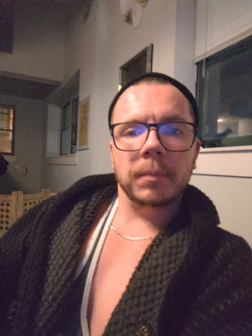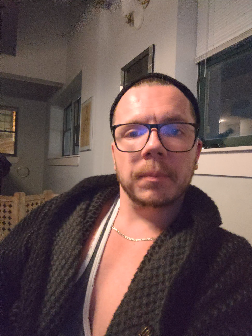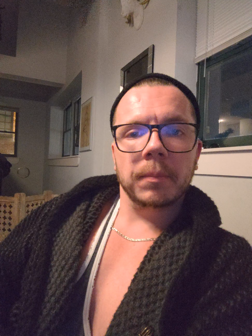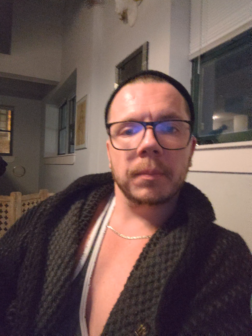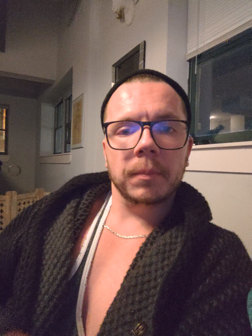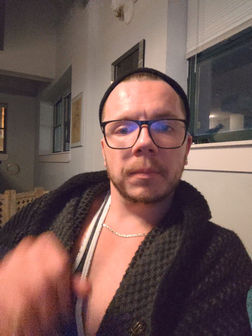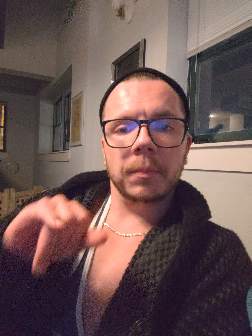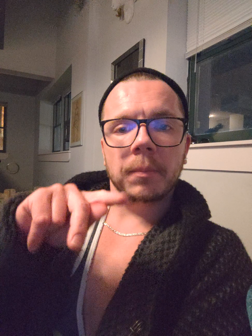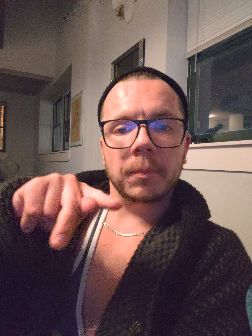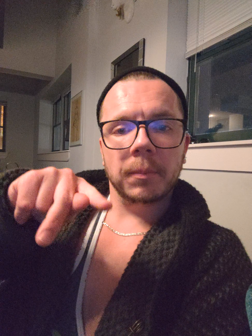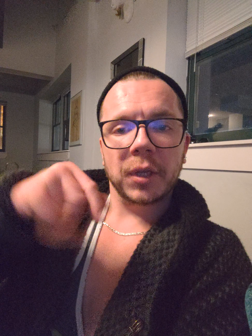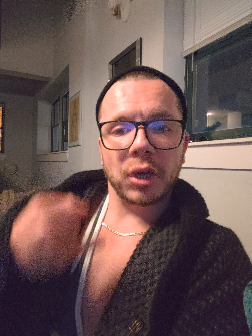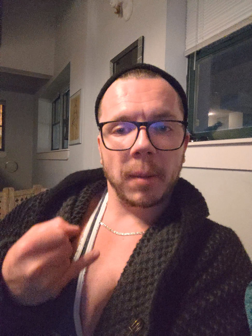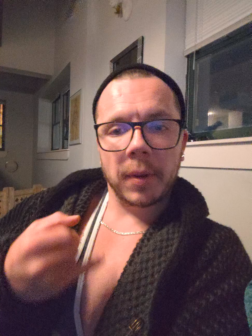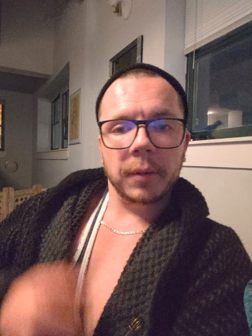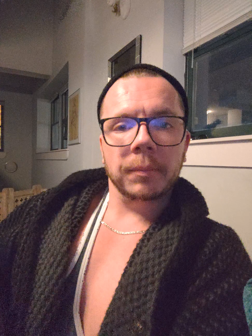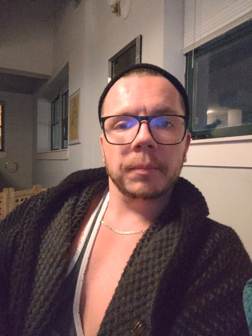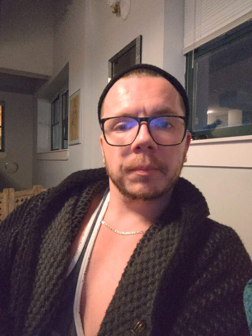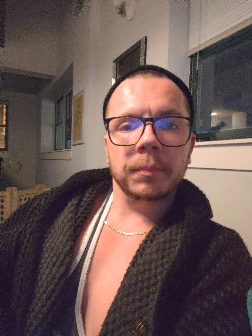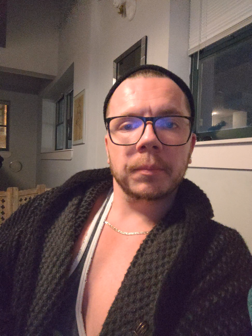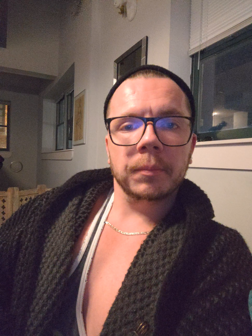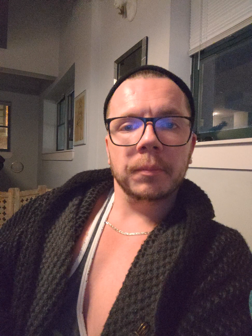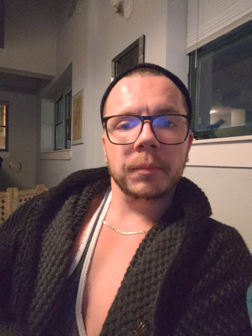pajamas